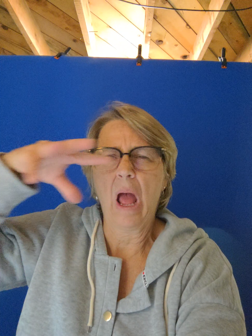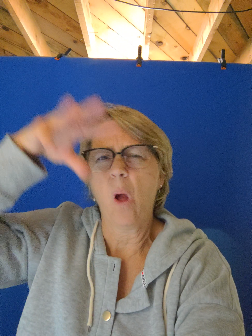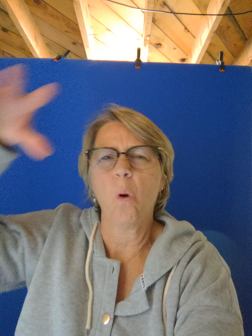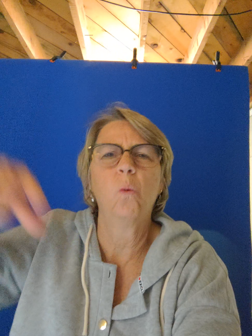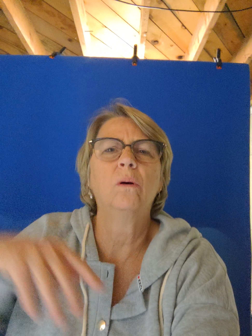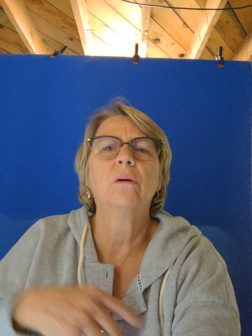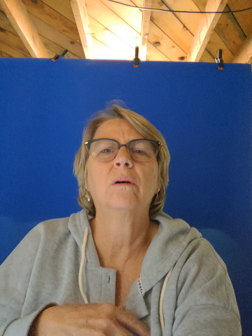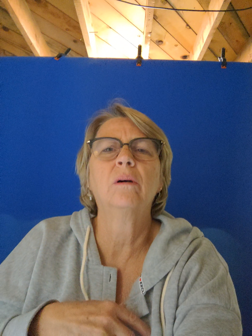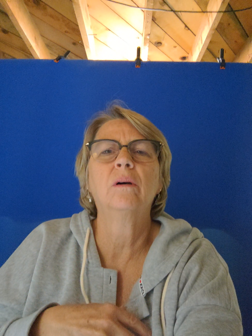cloud